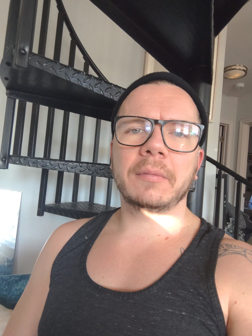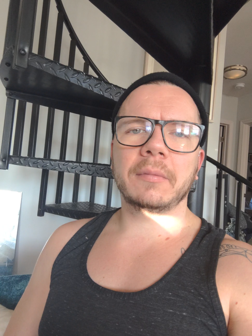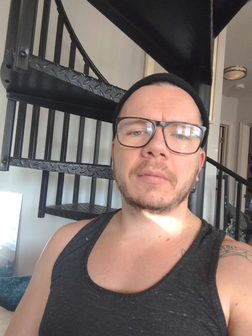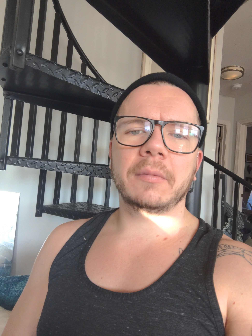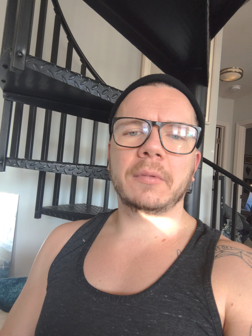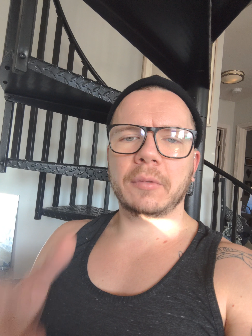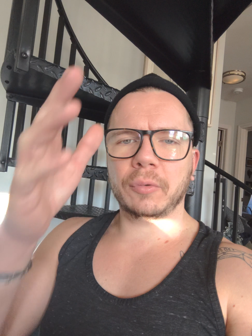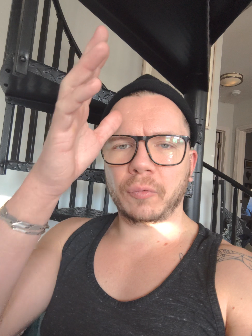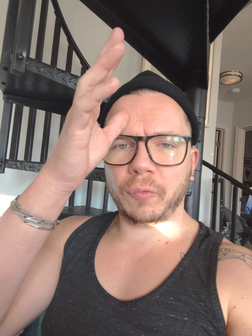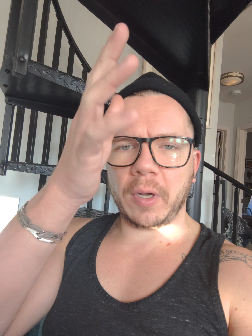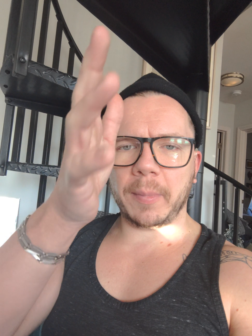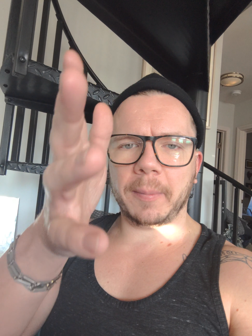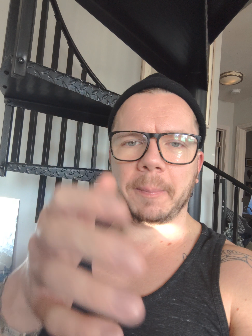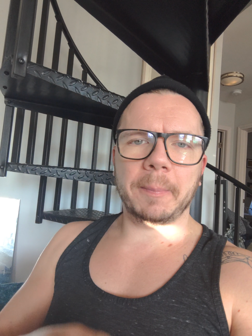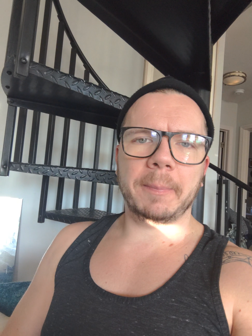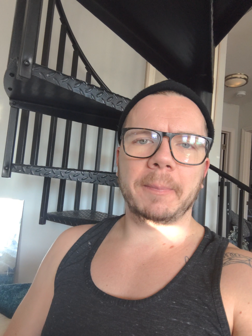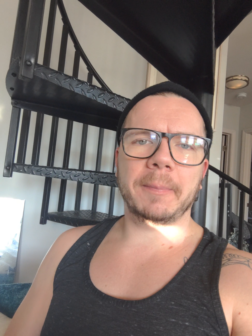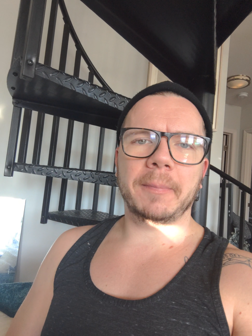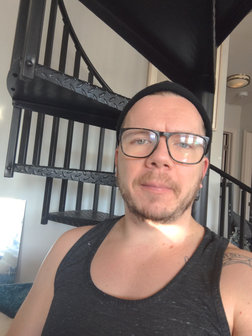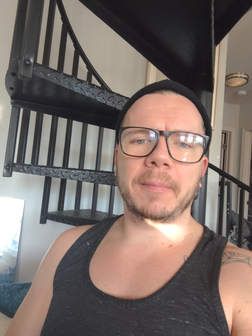grandpa